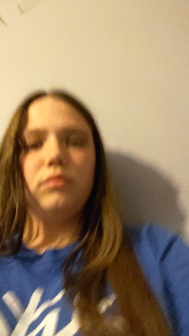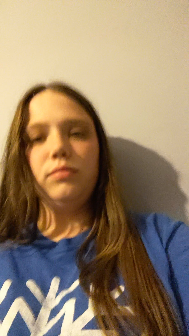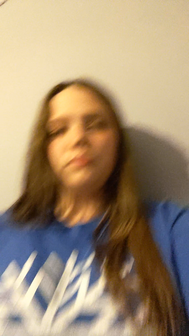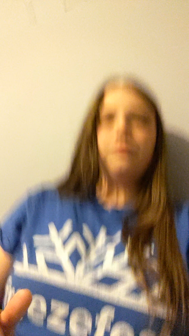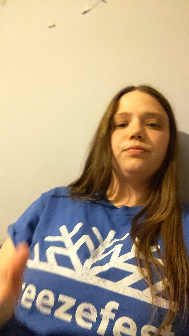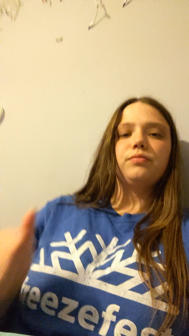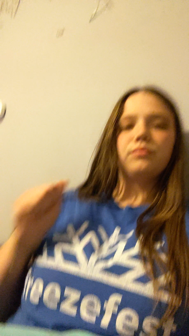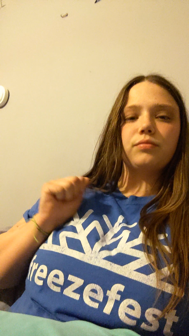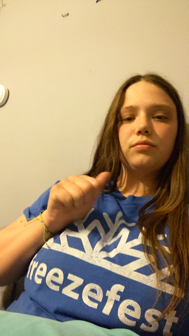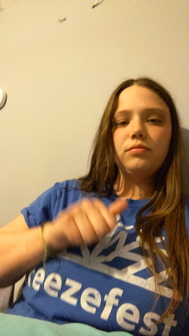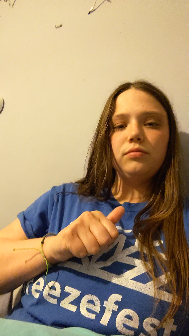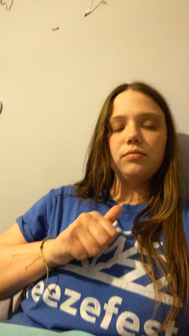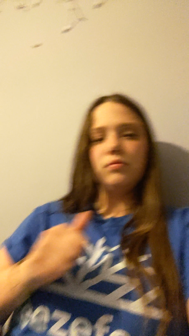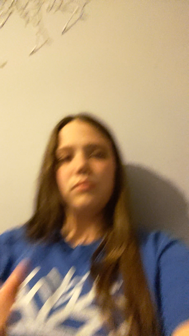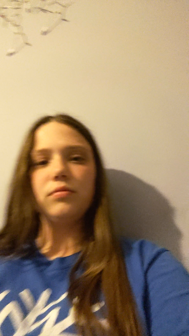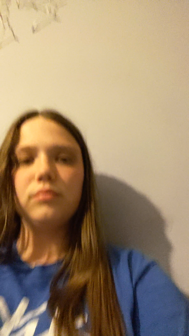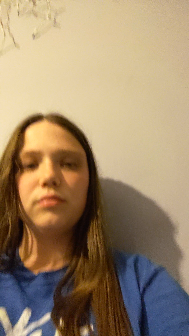coats